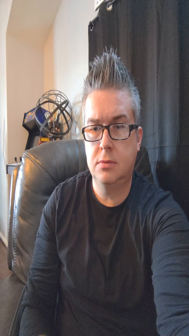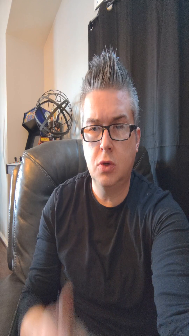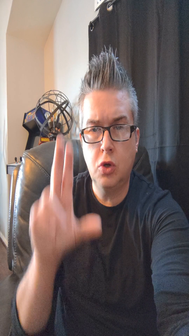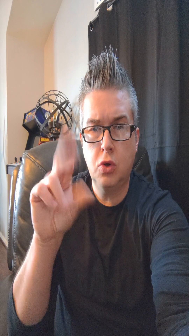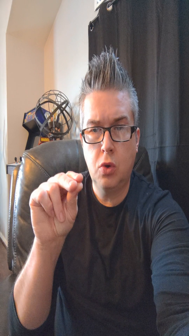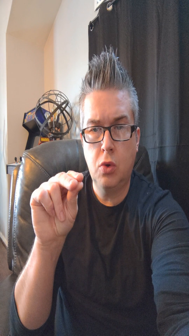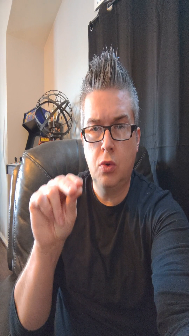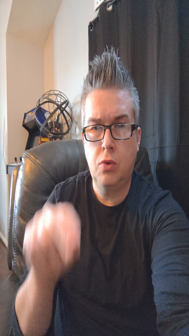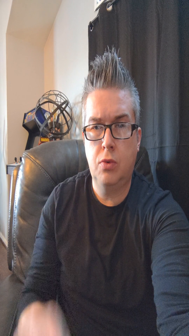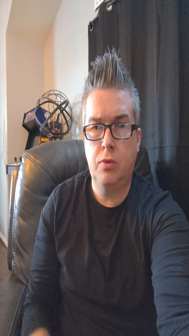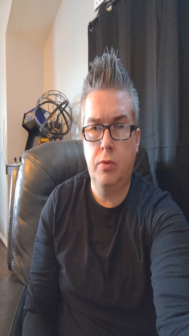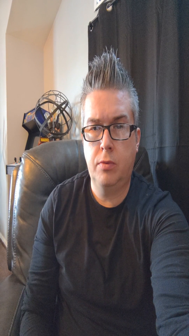no